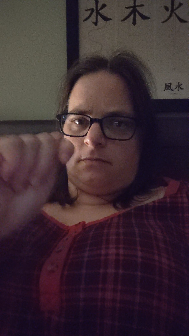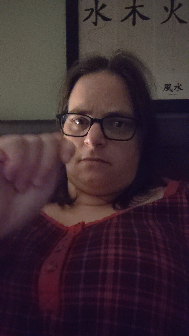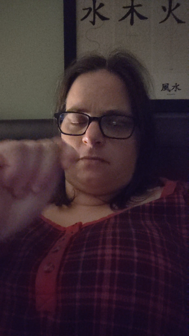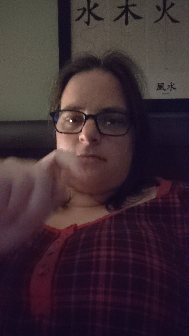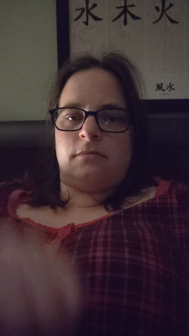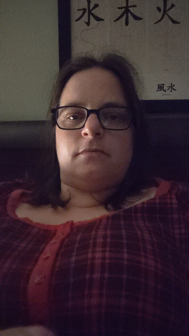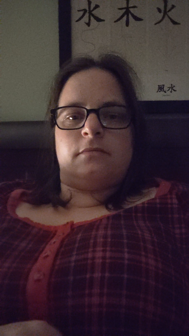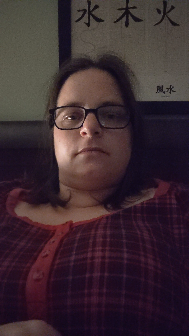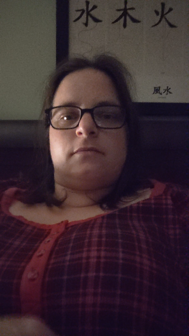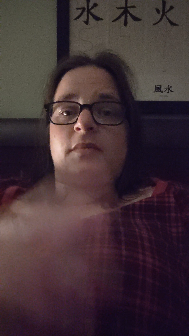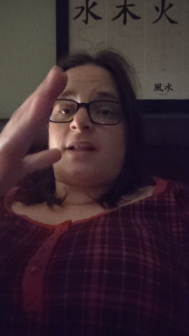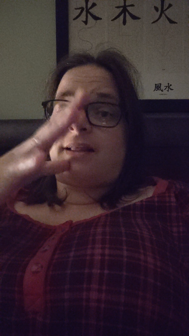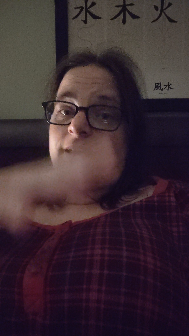lady